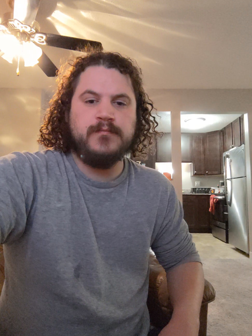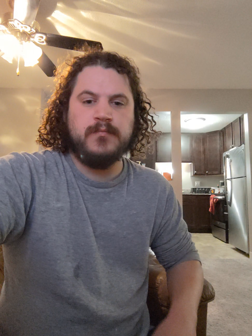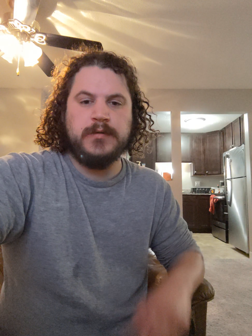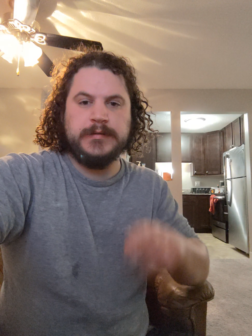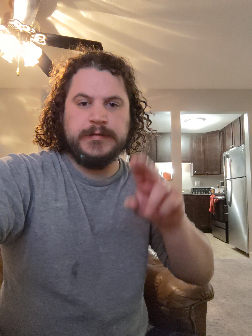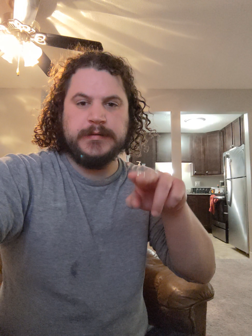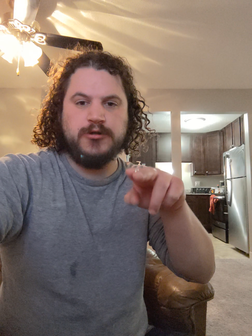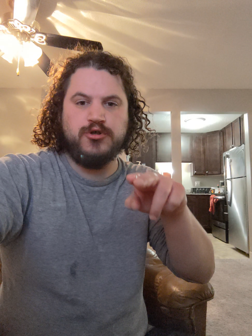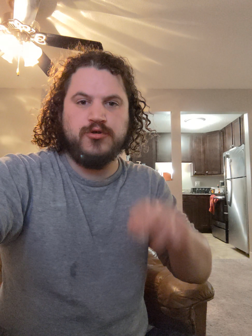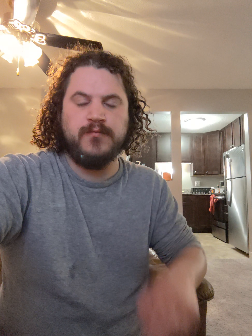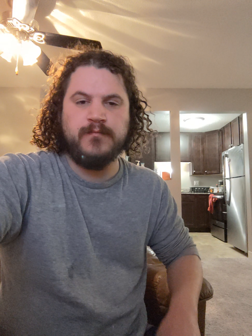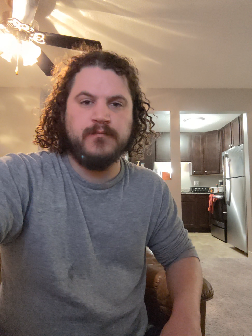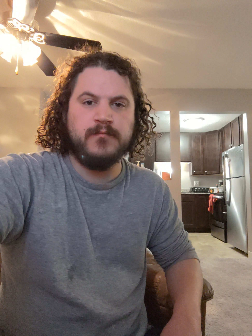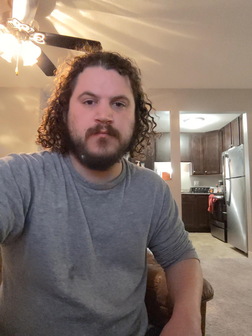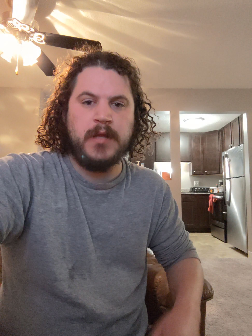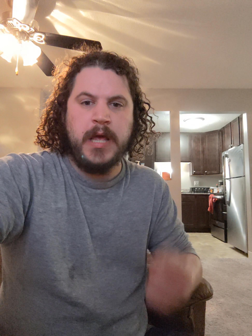chair